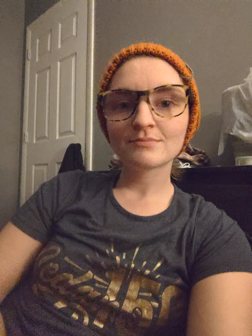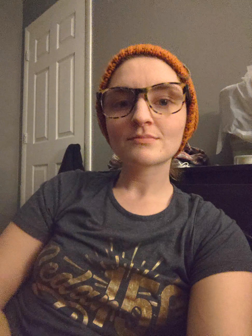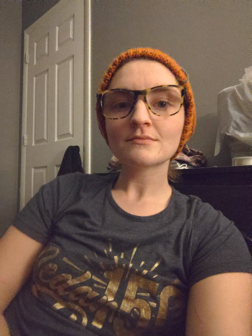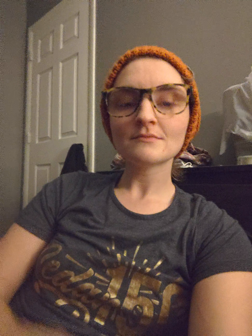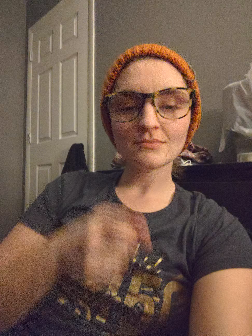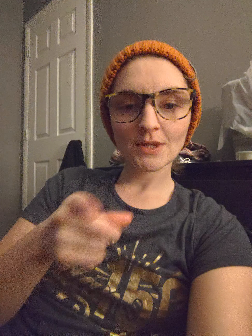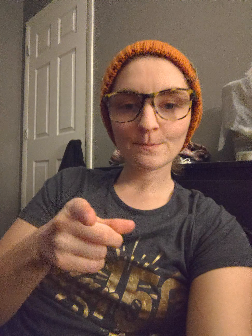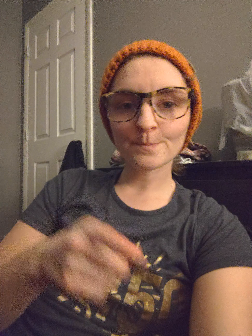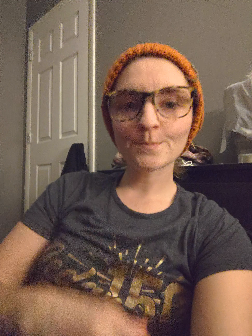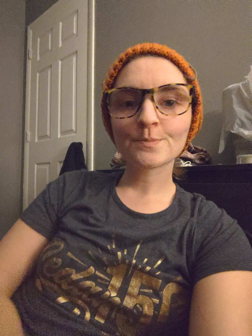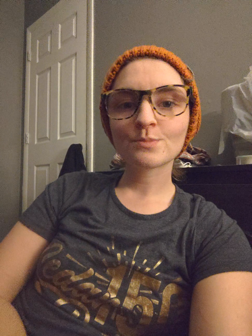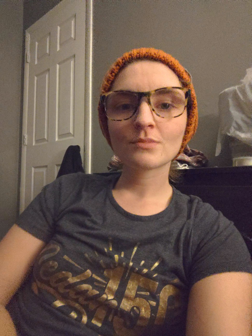there